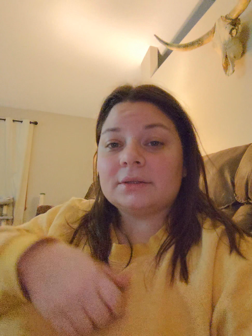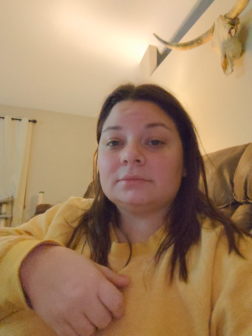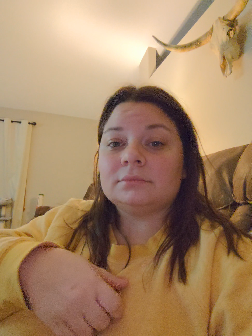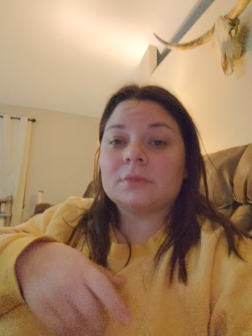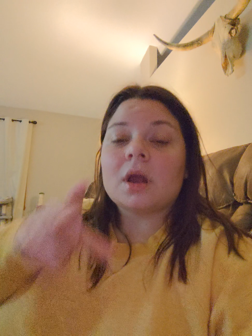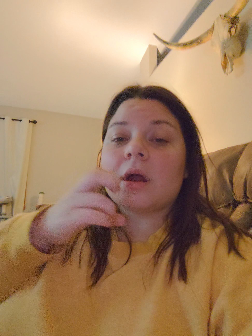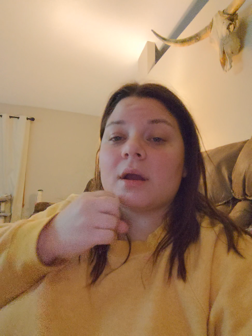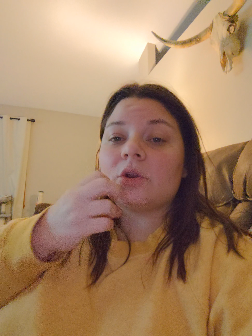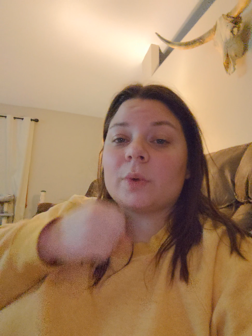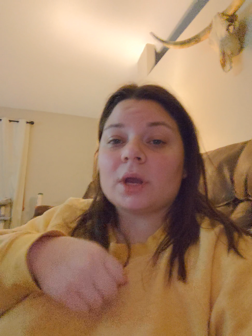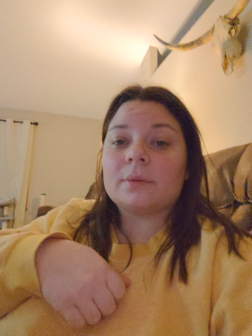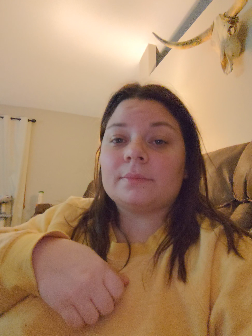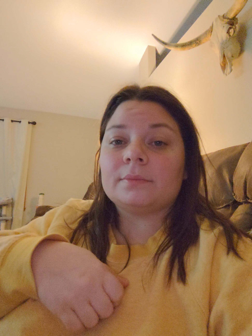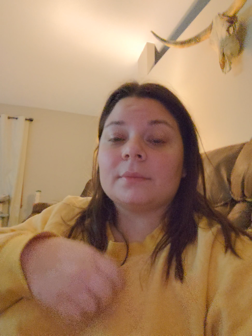underwear